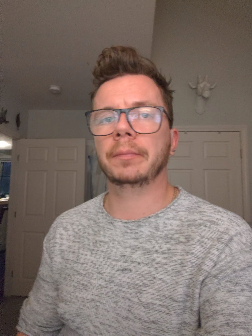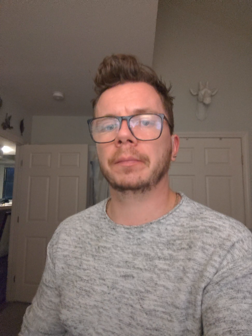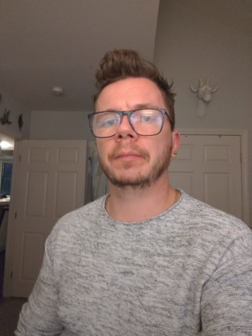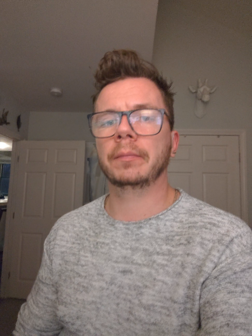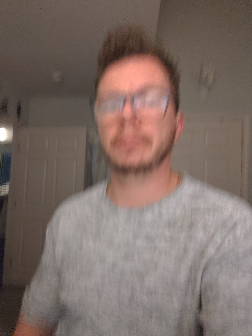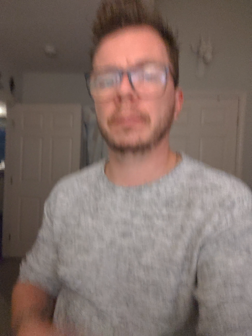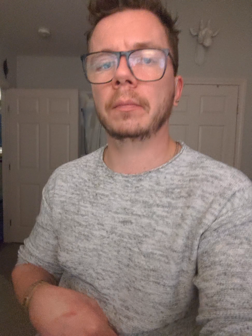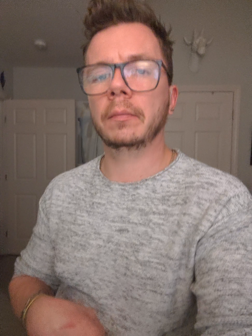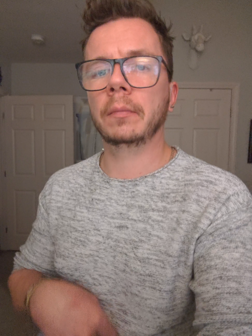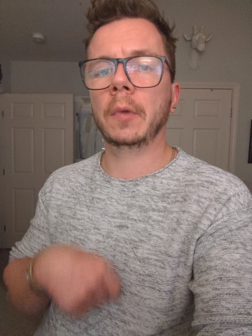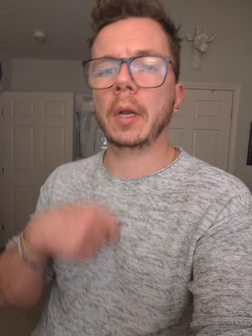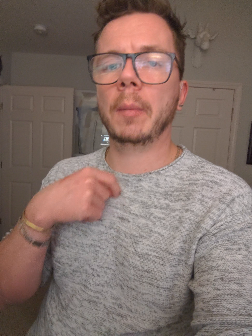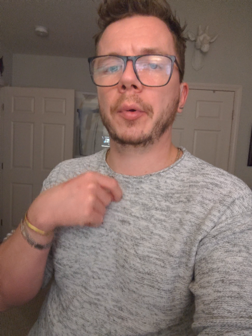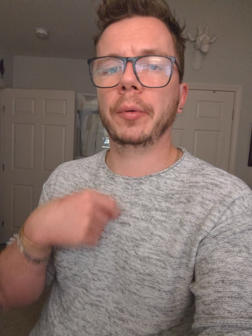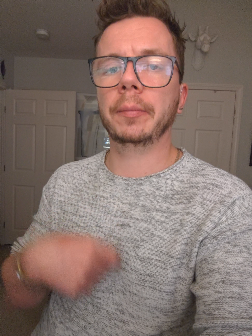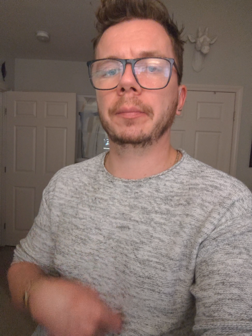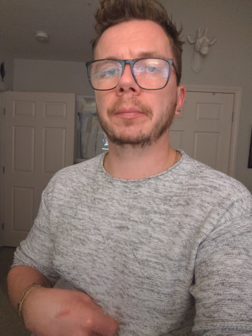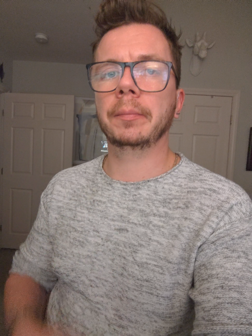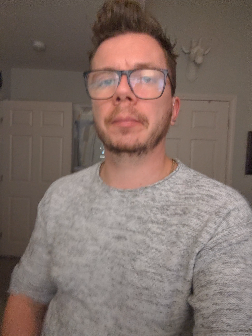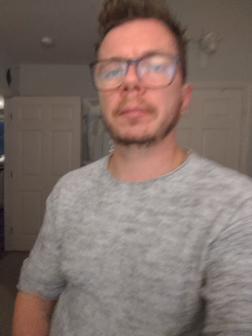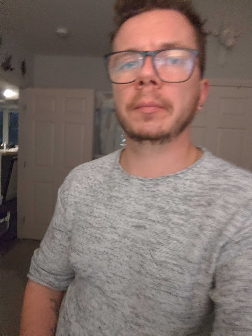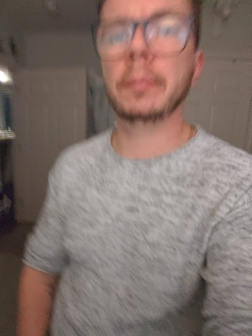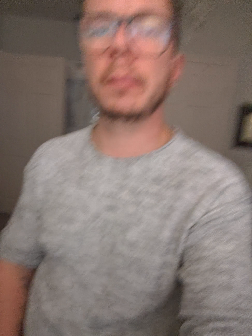zipper